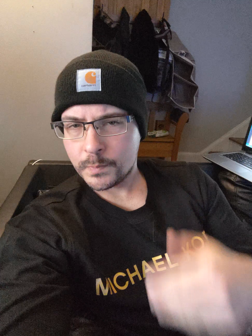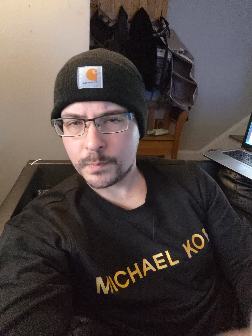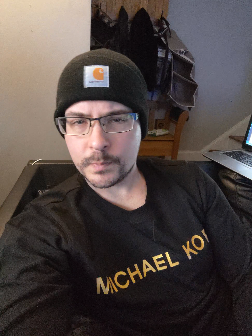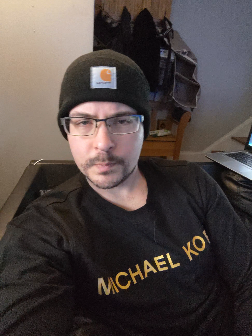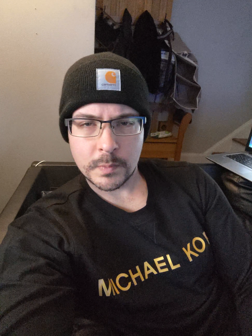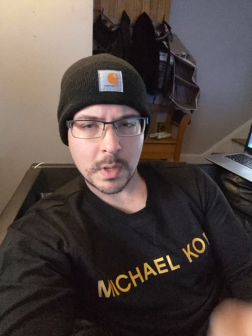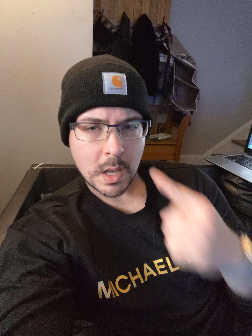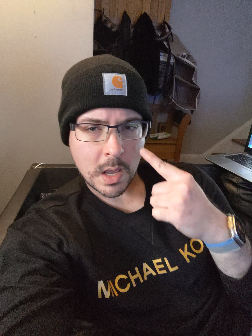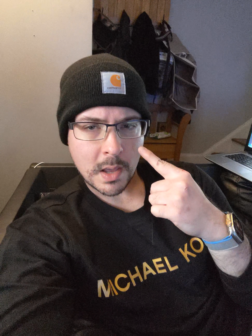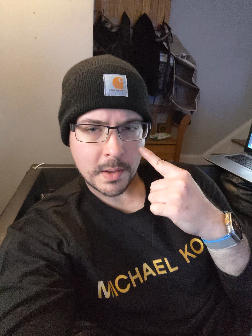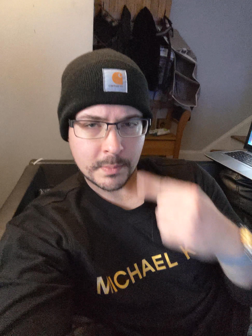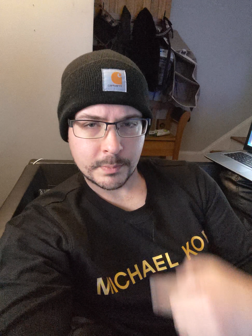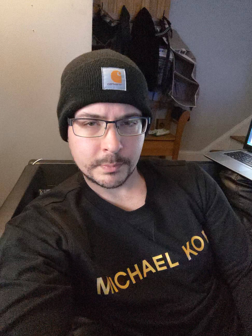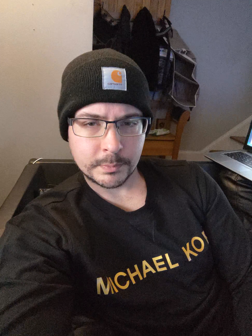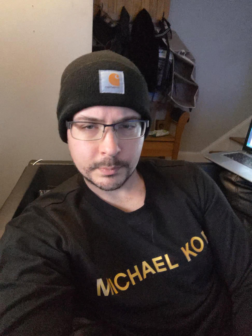eye